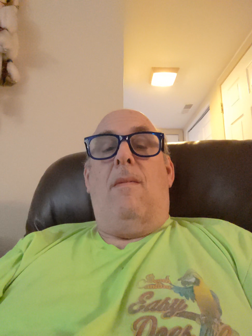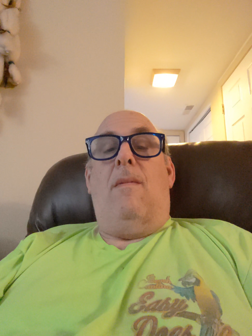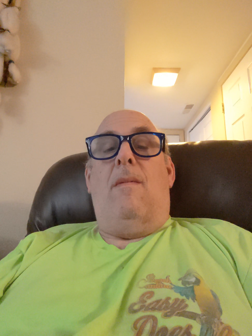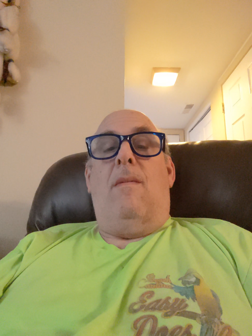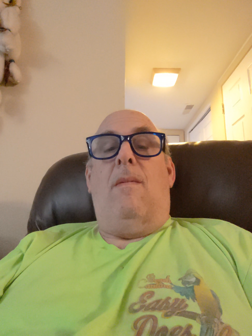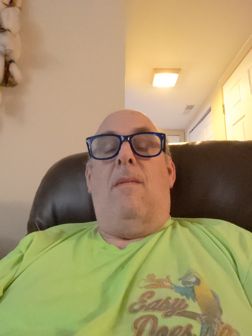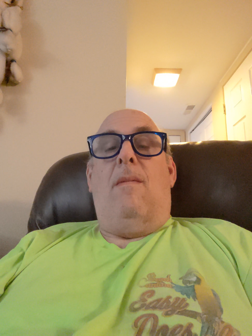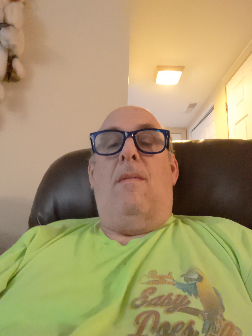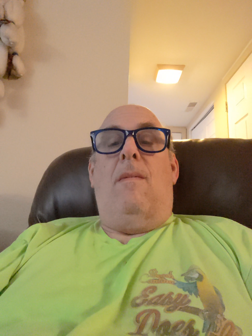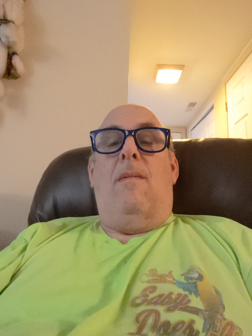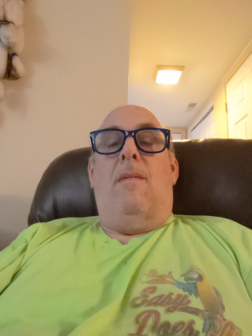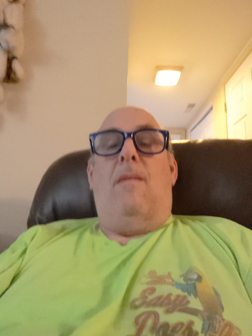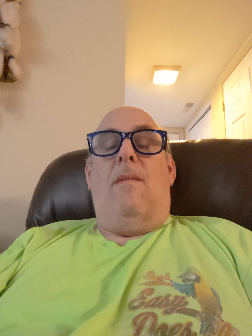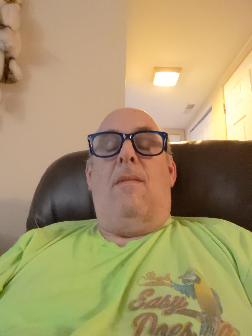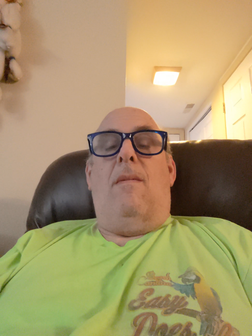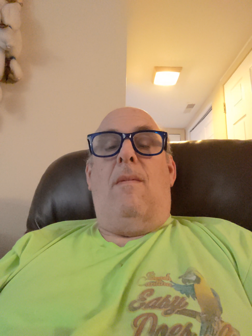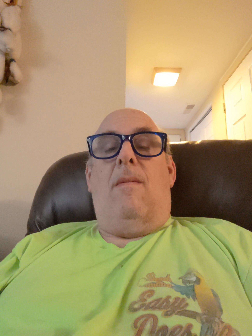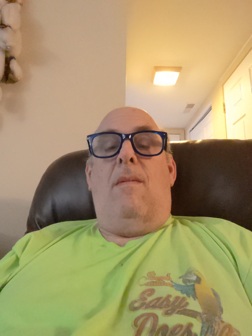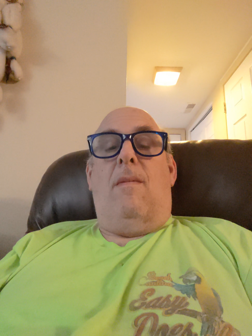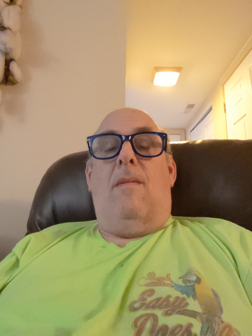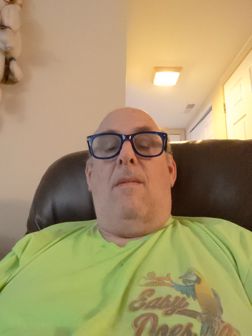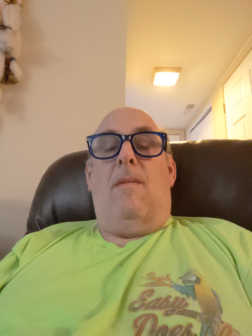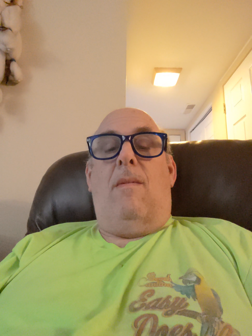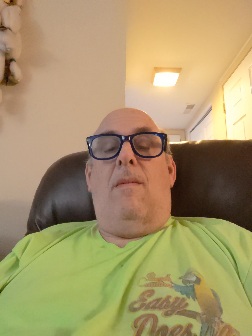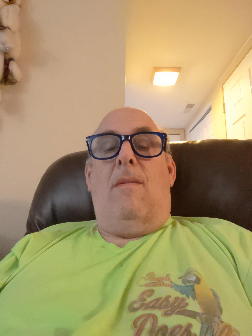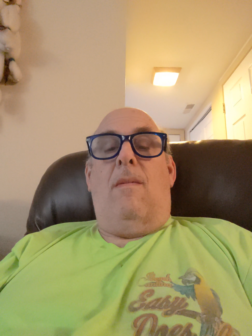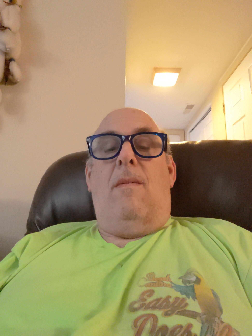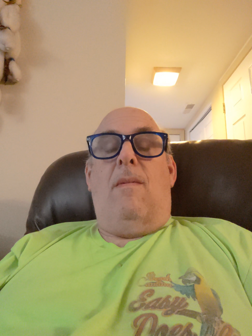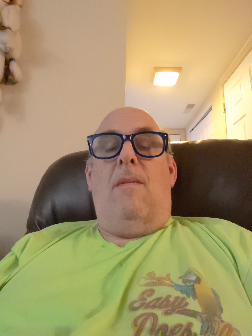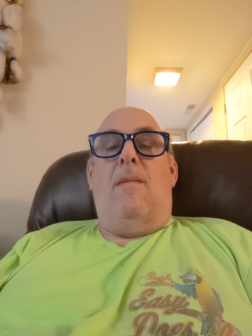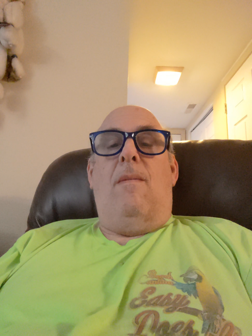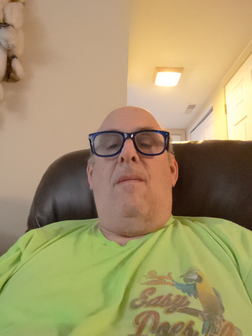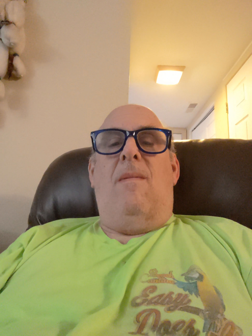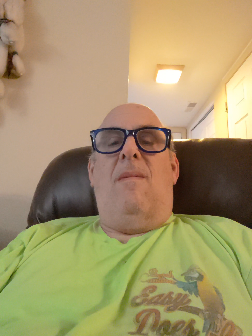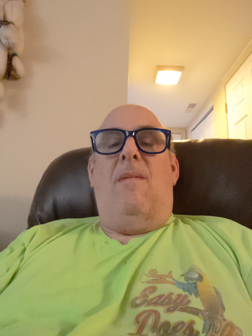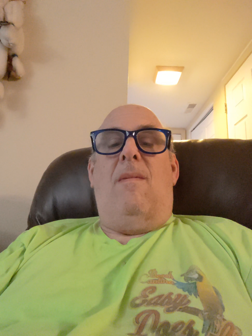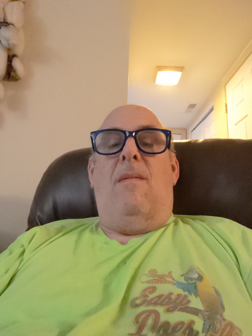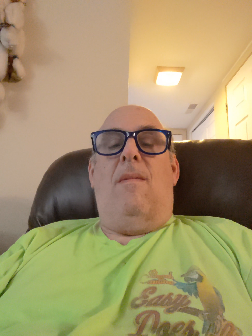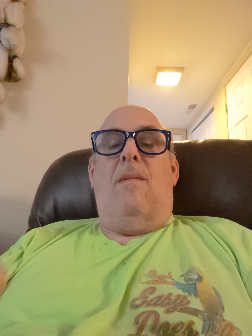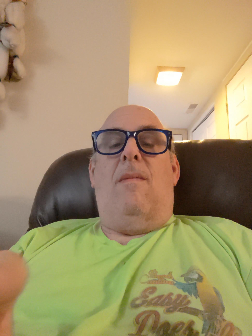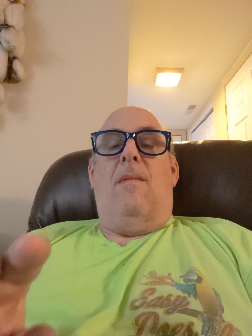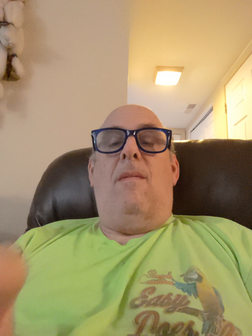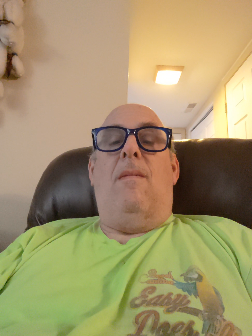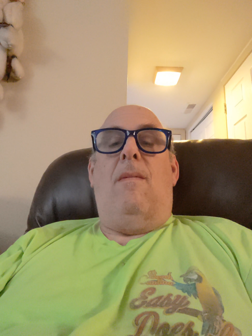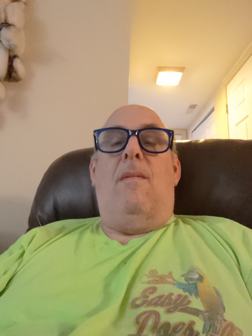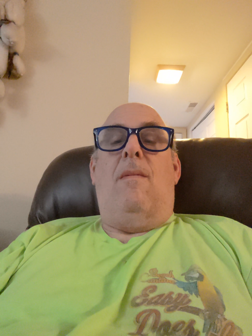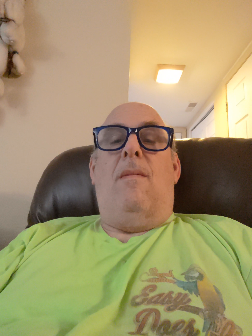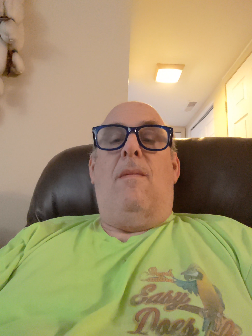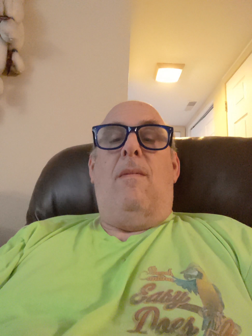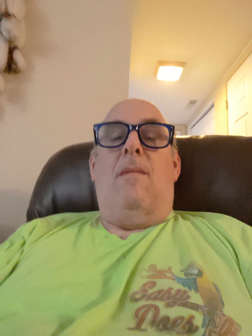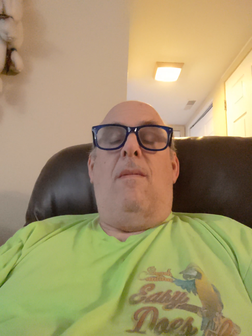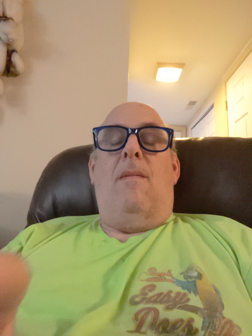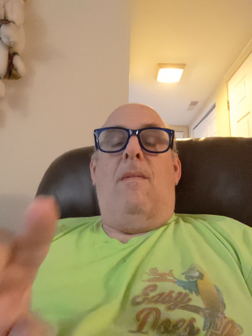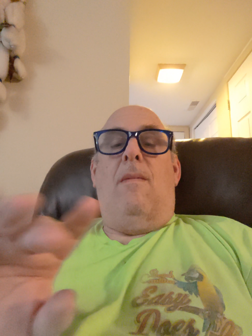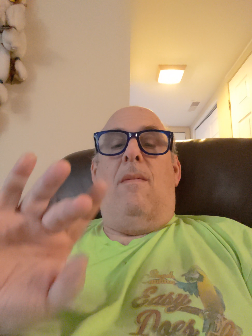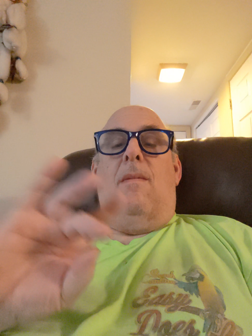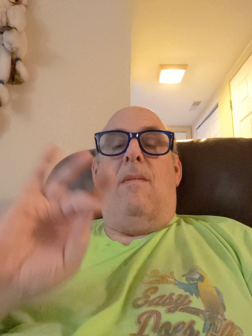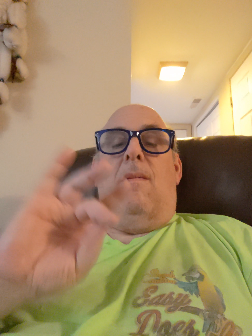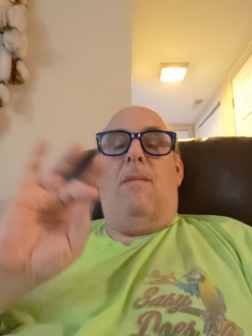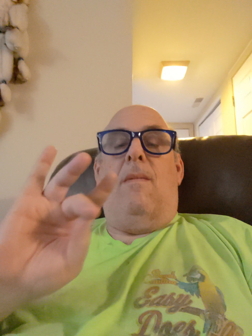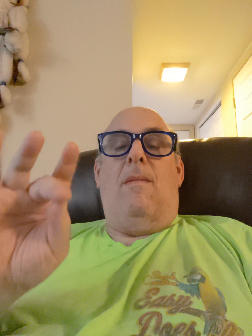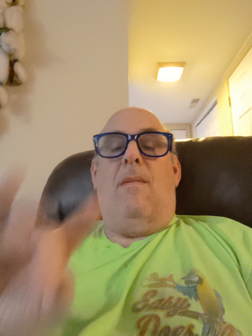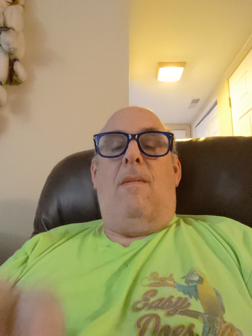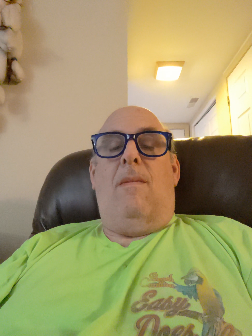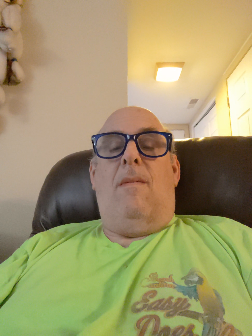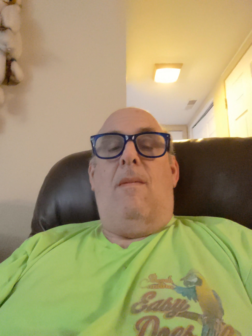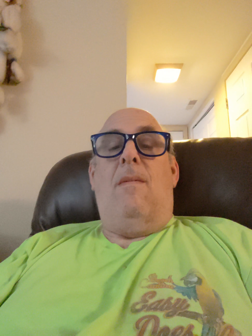yucky